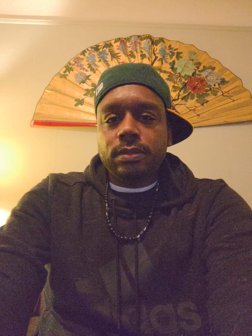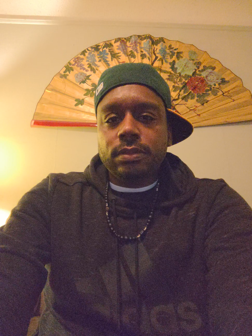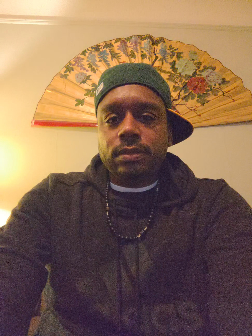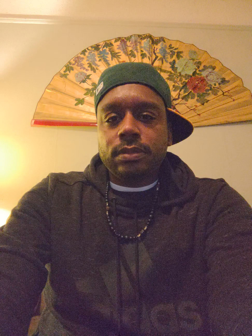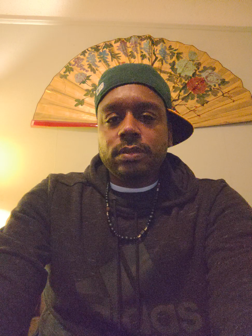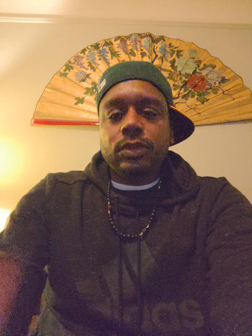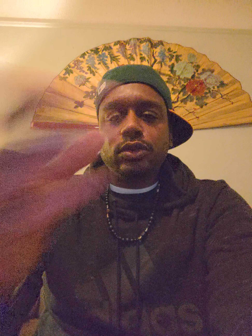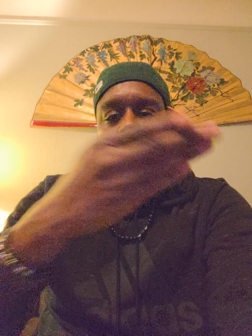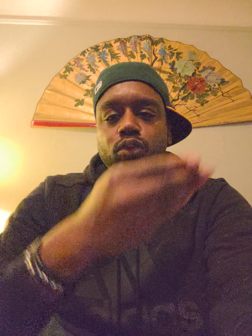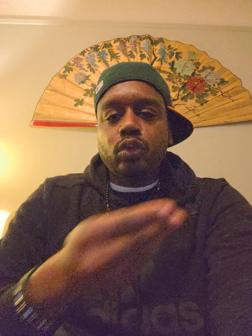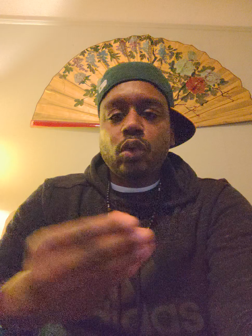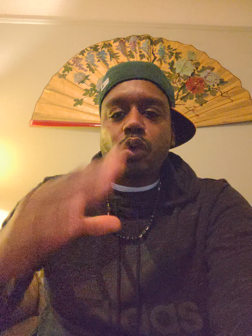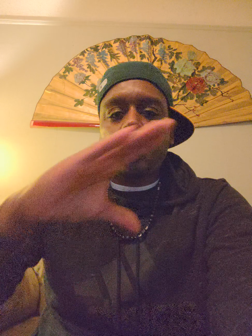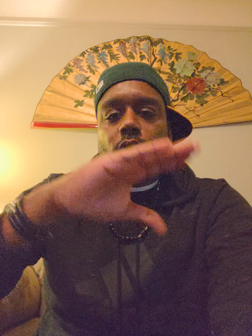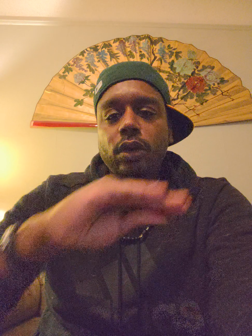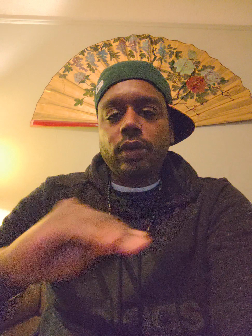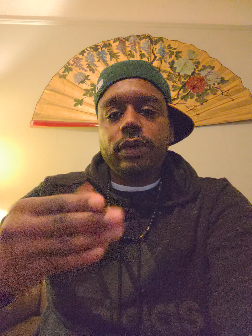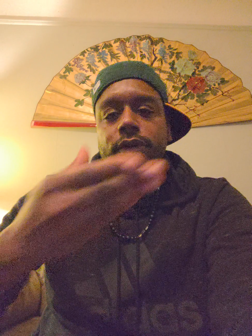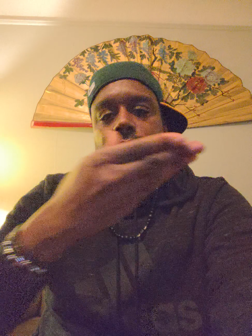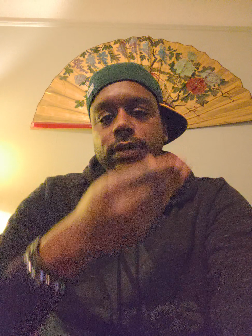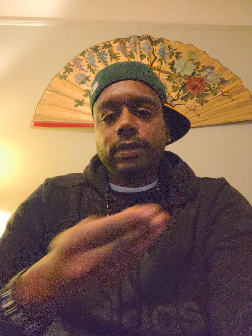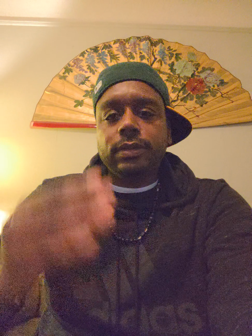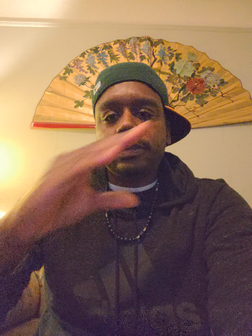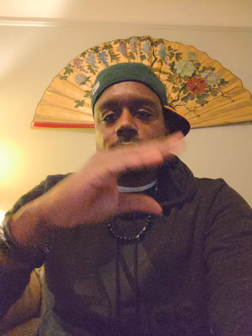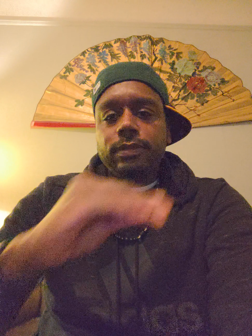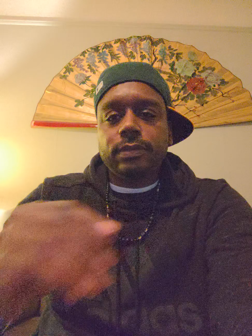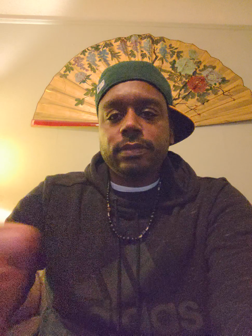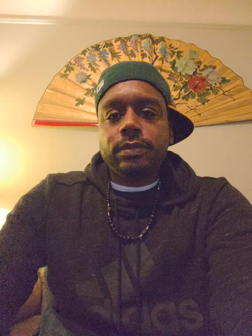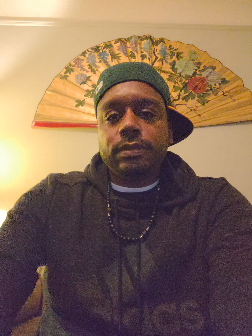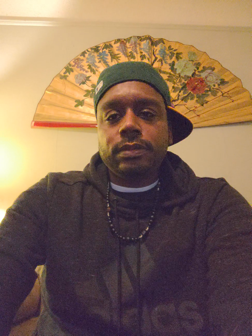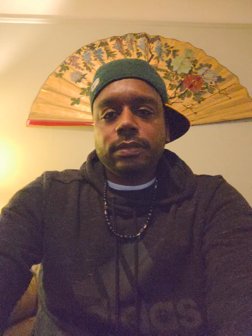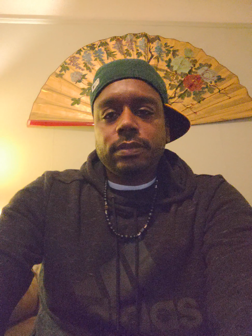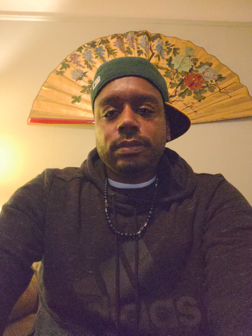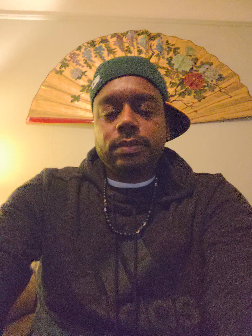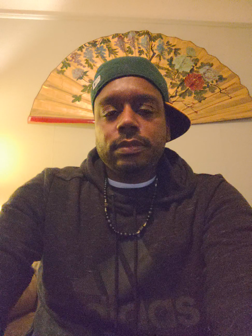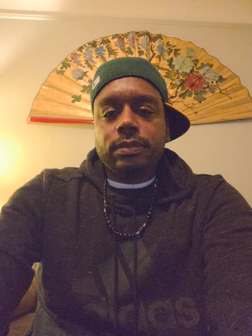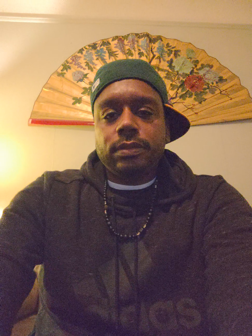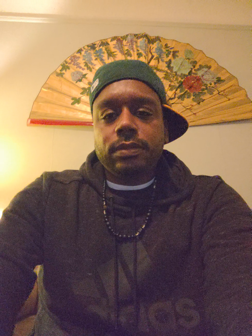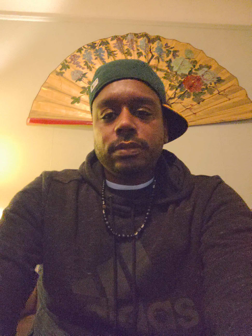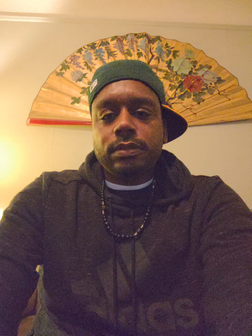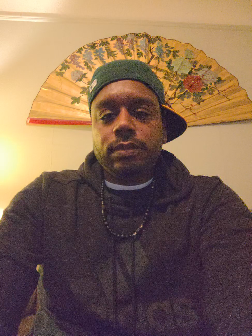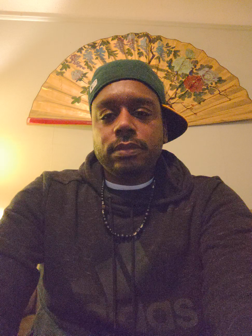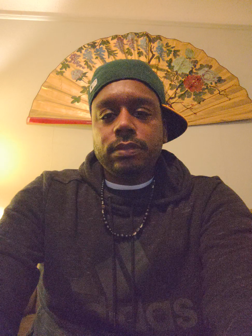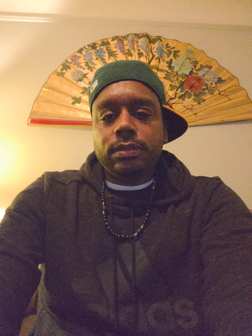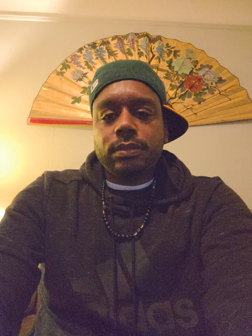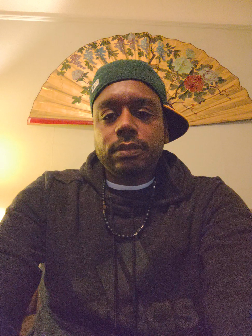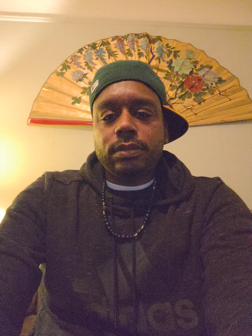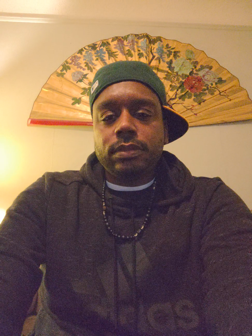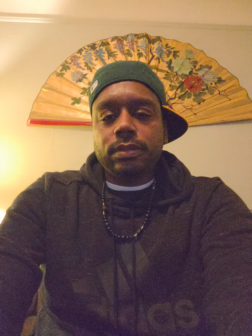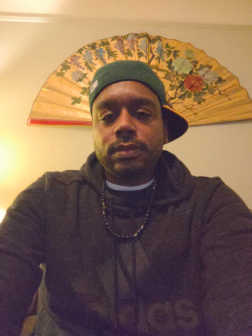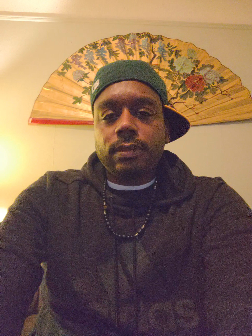story